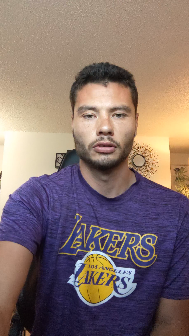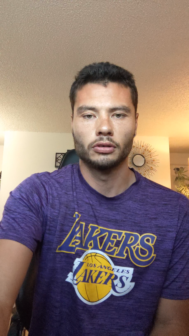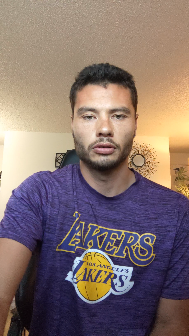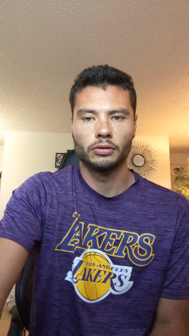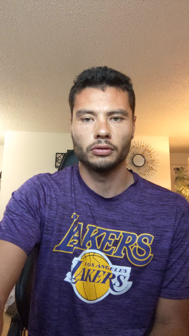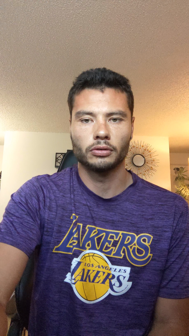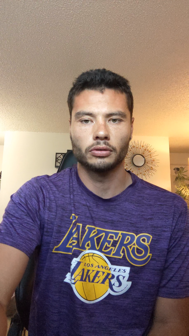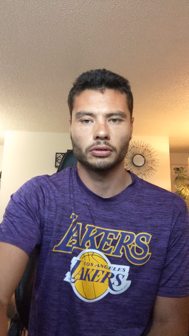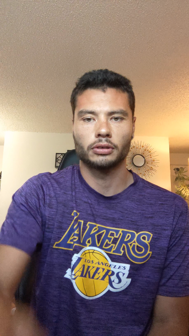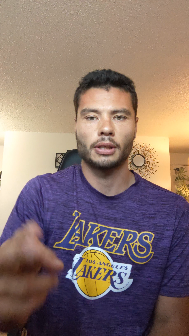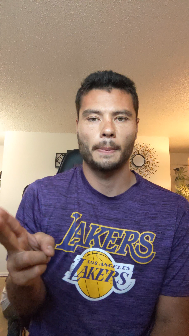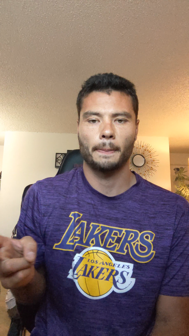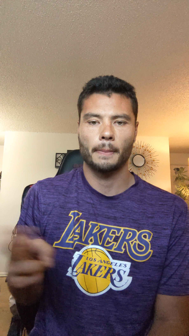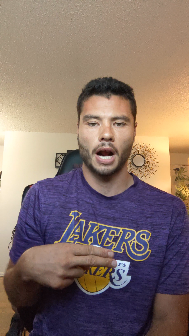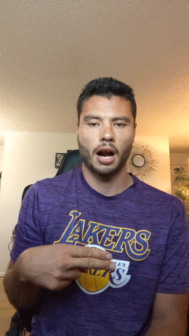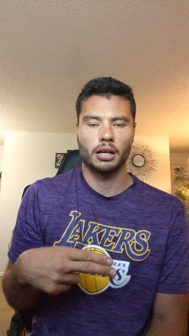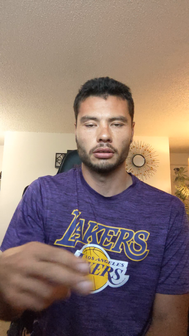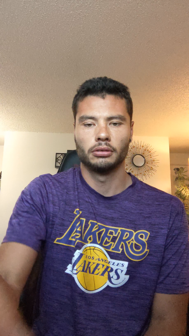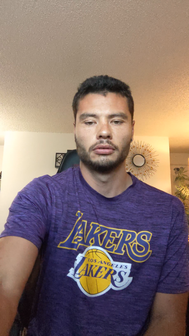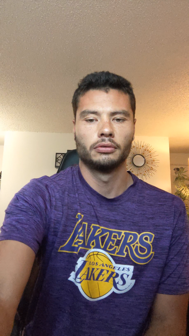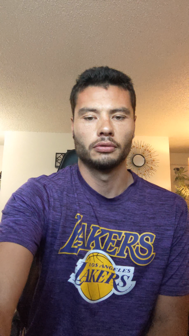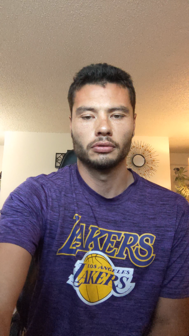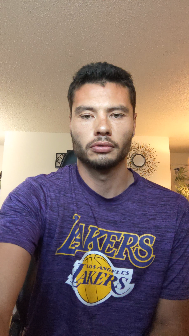belt